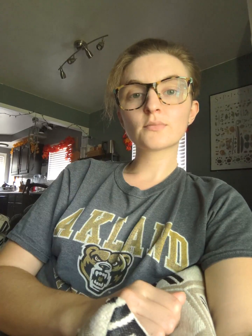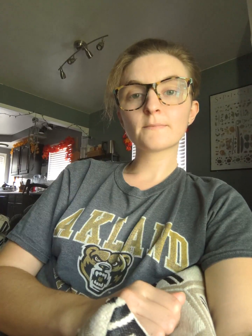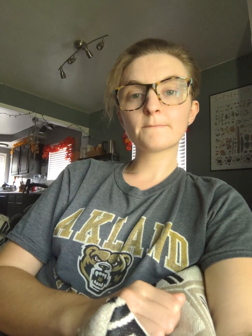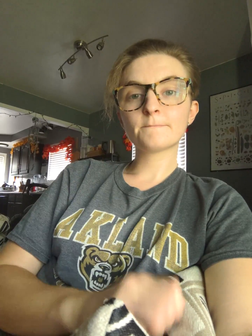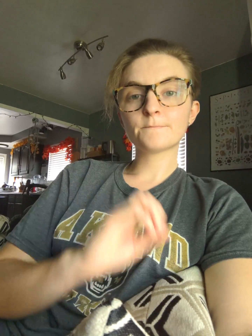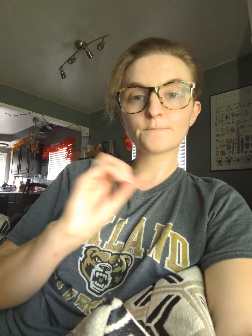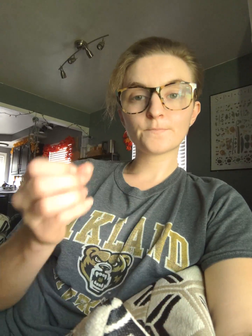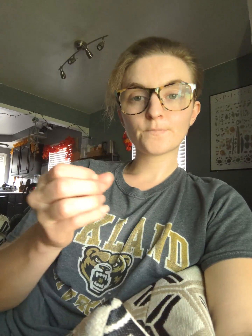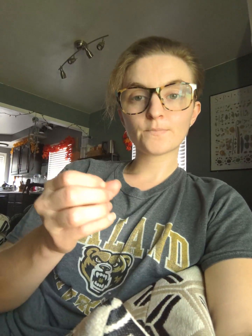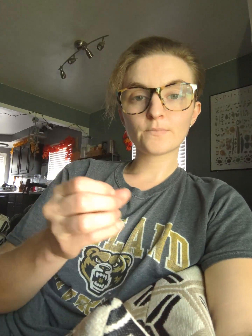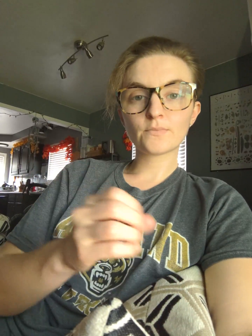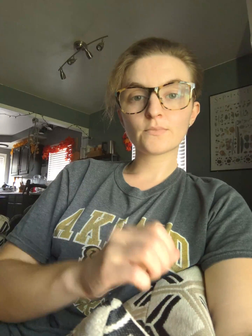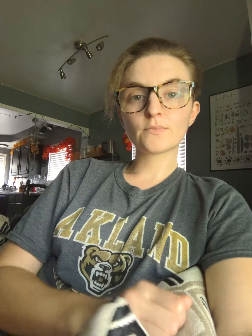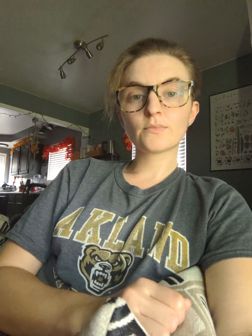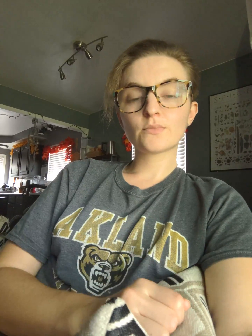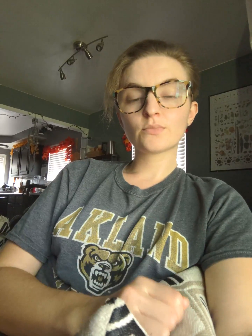none